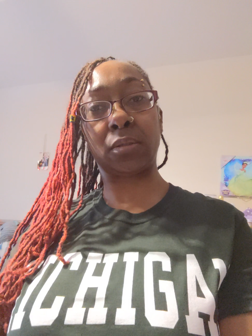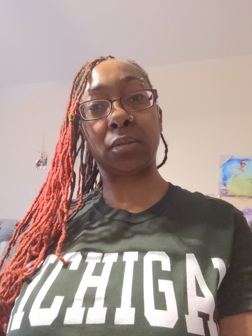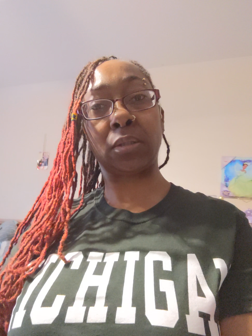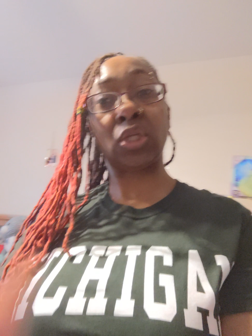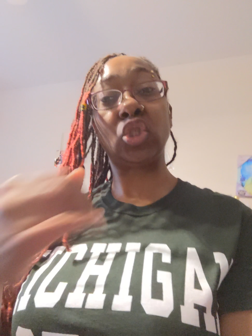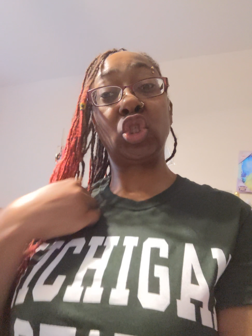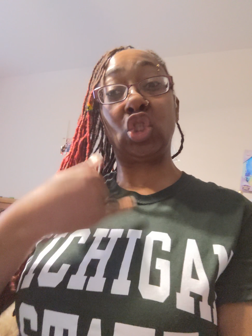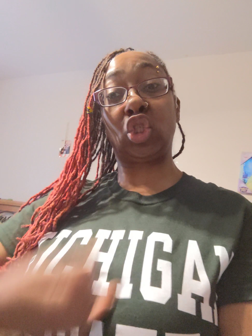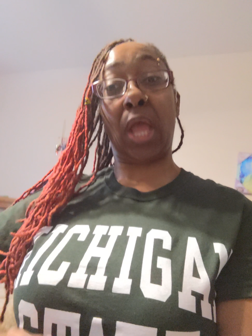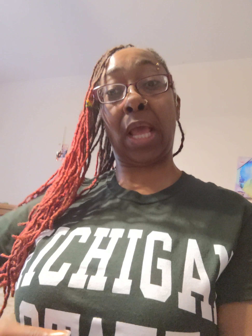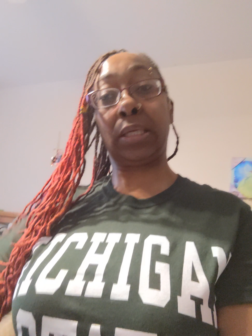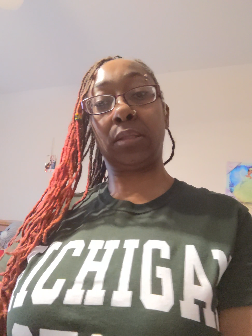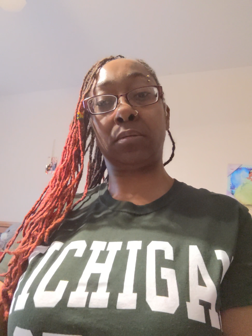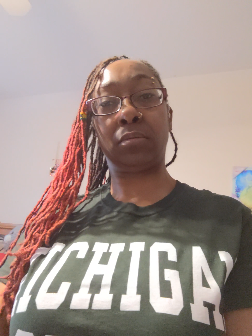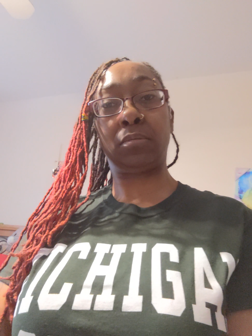jacket